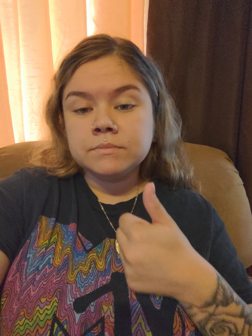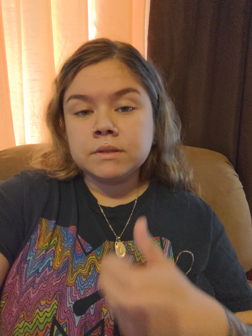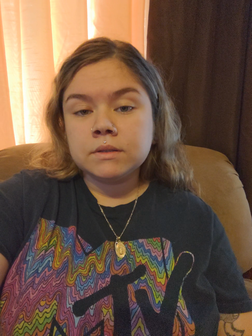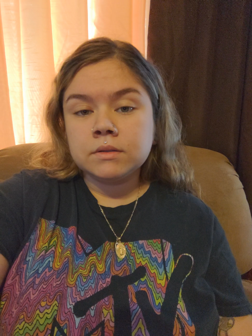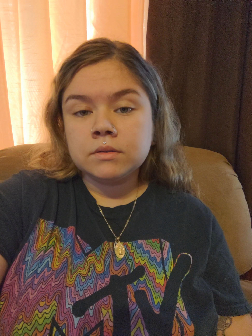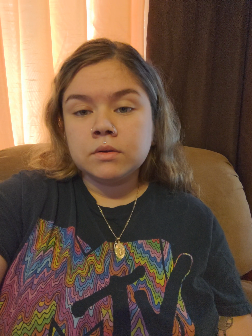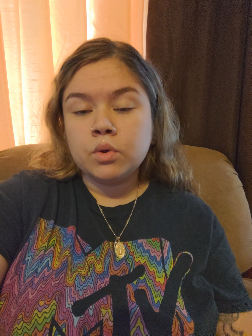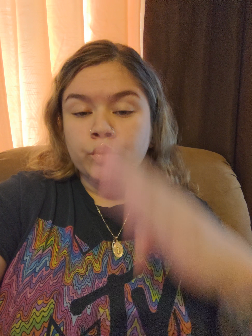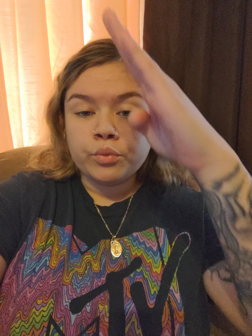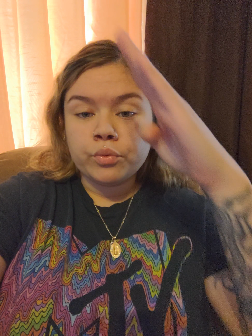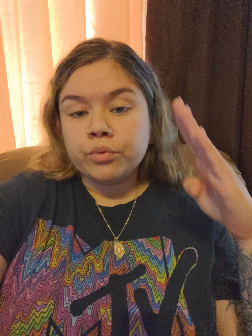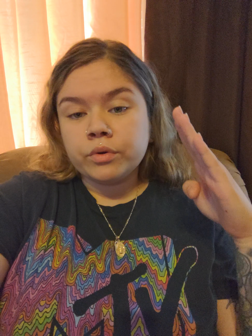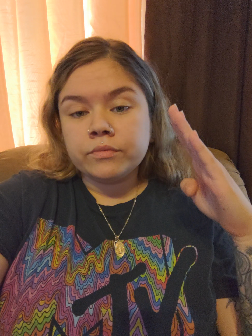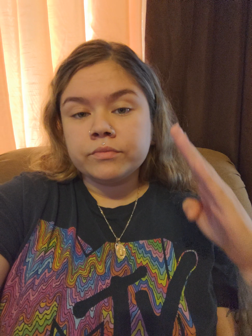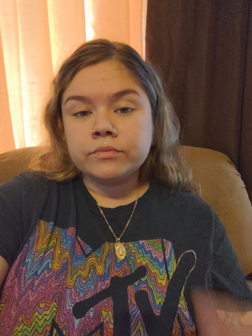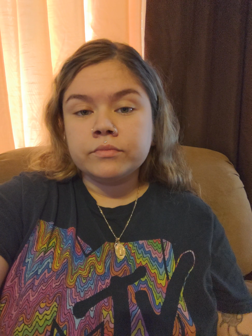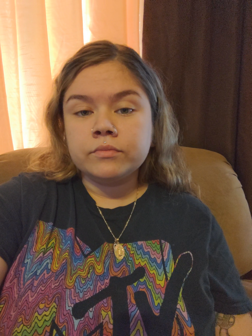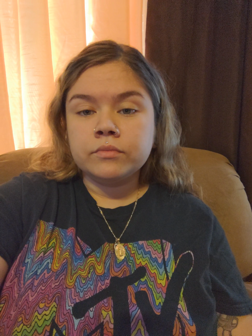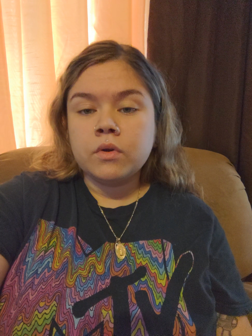roof